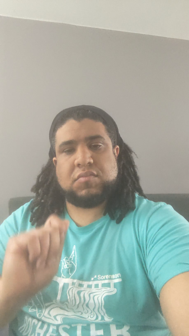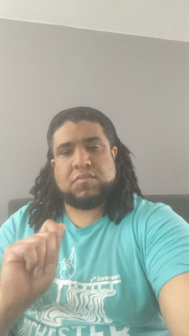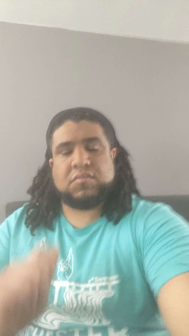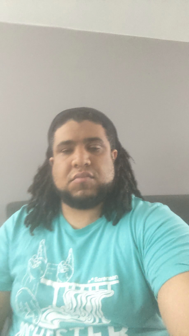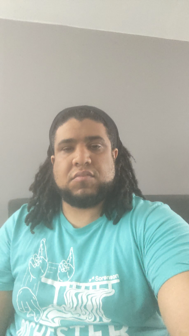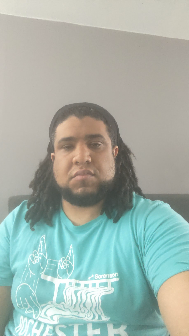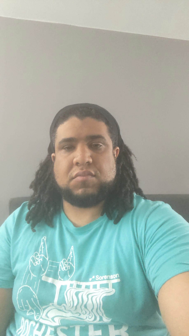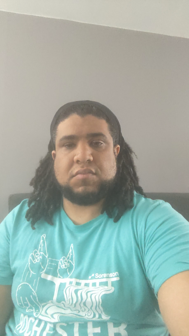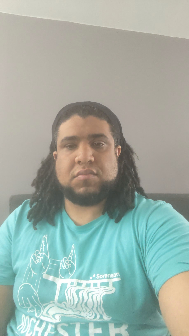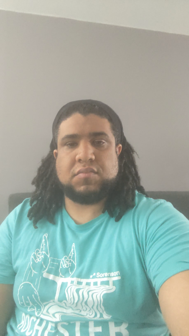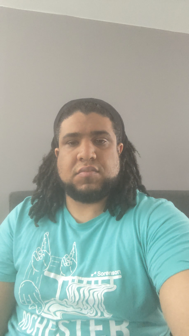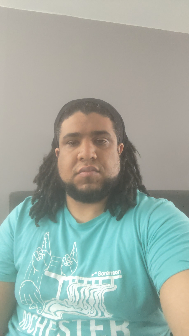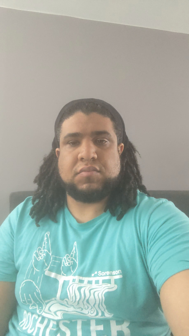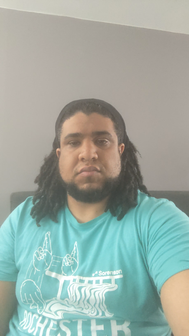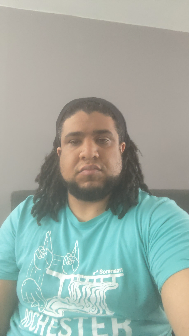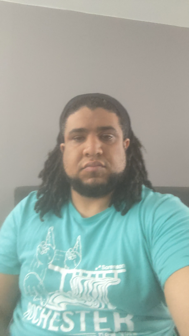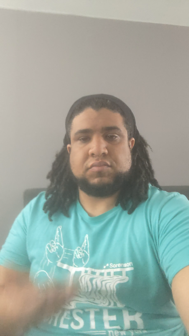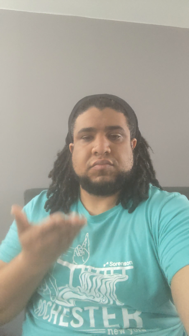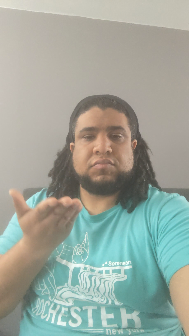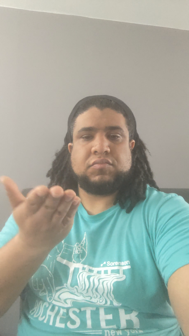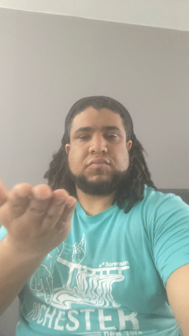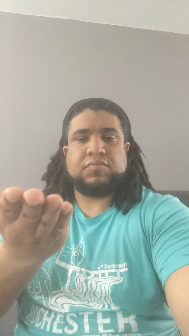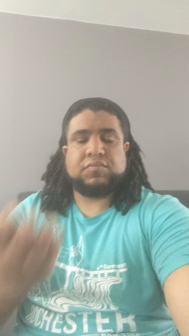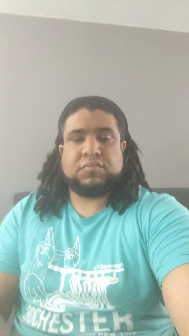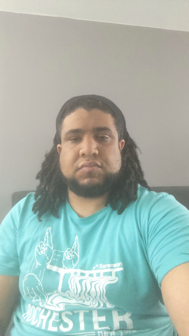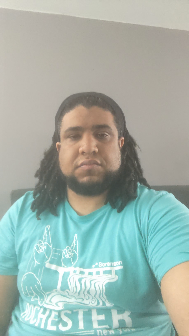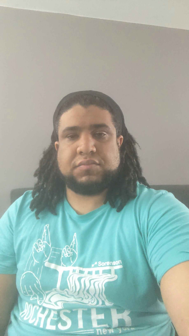oven